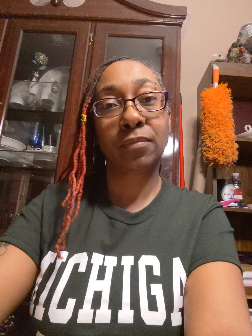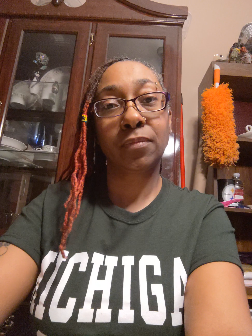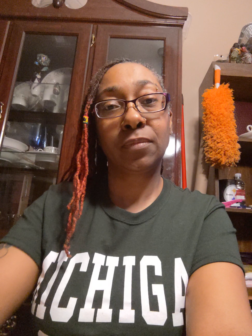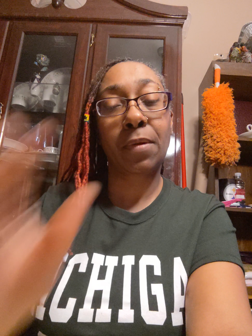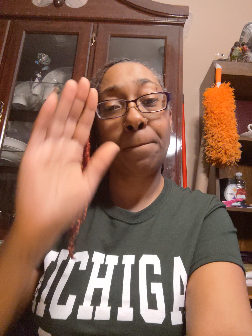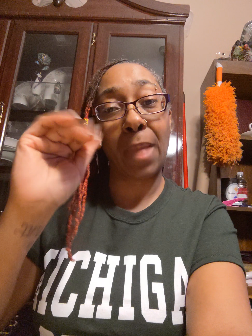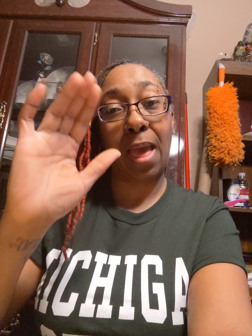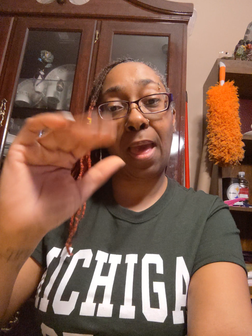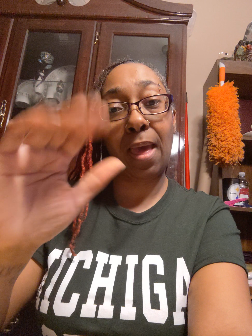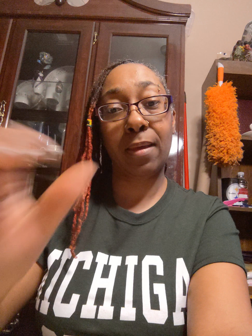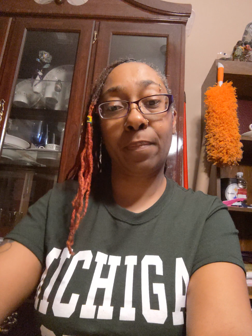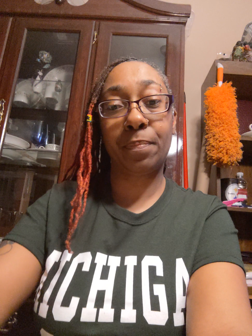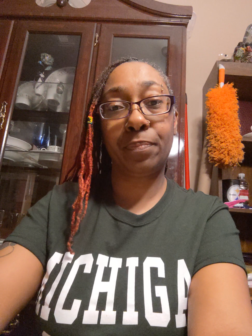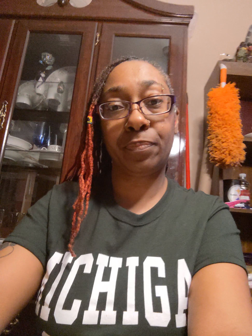bye